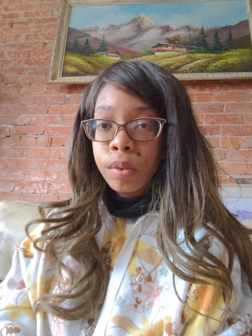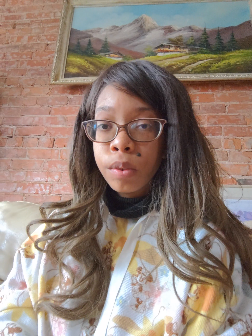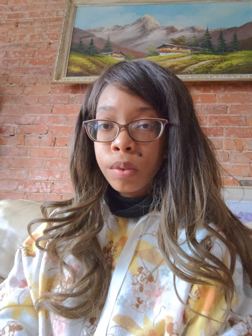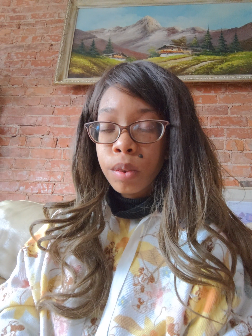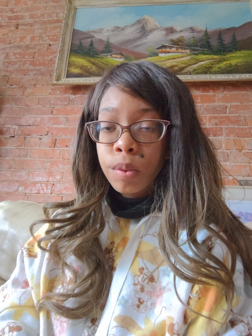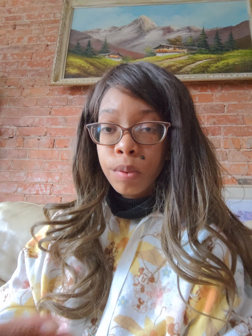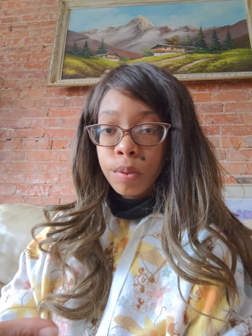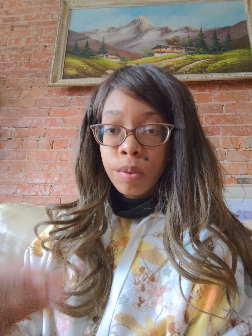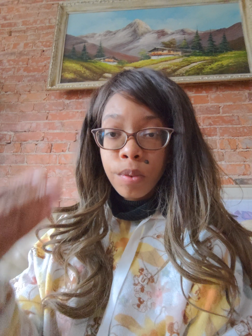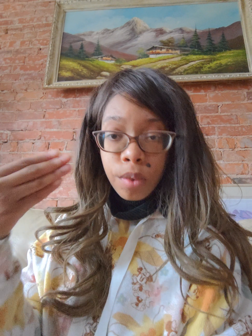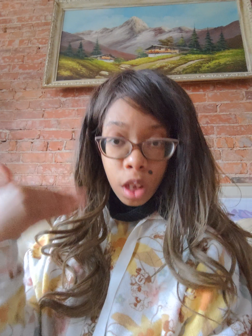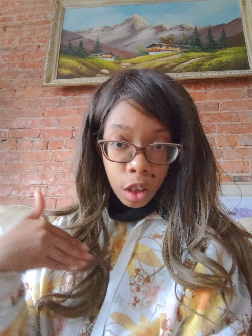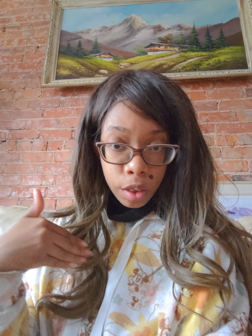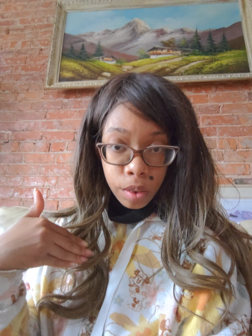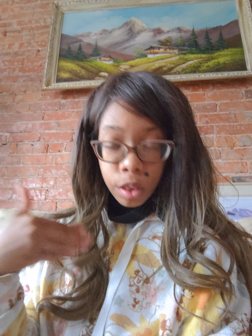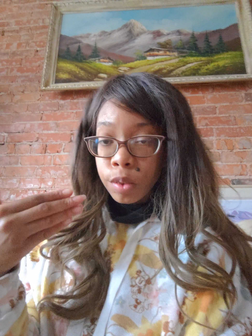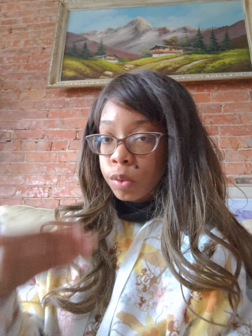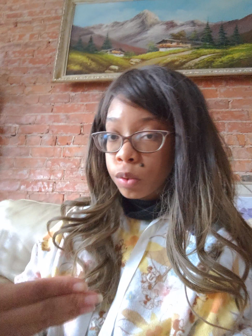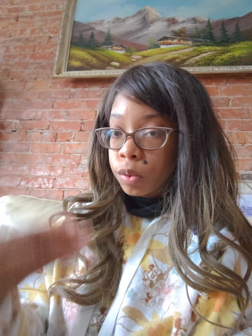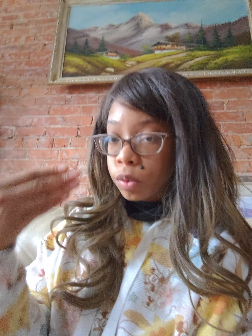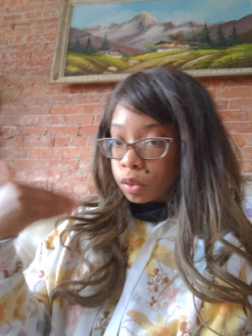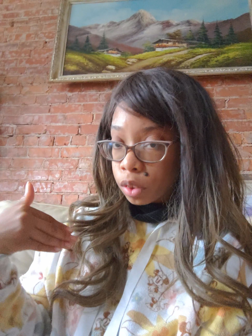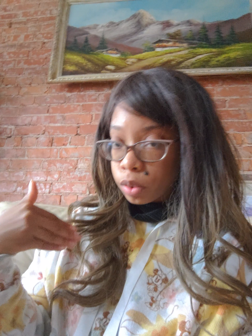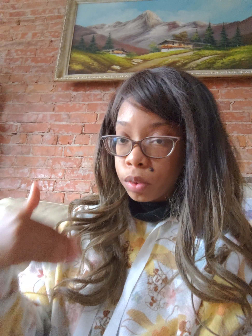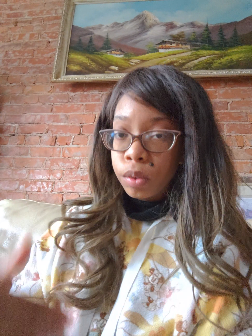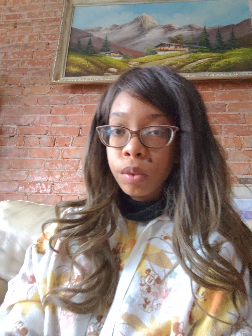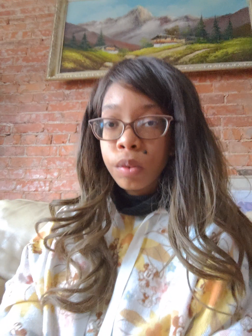before